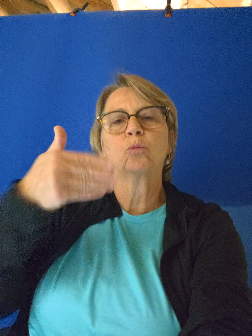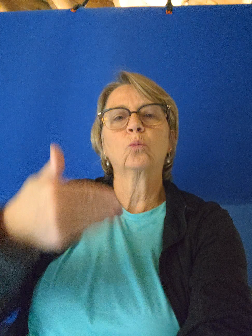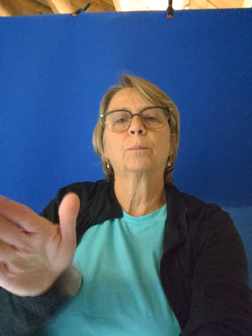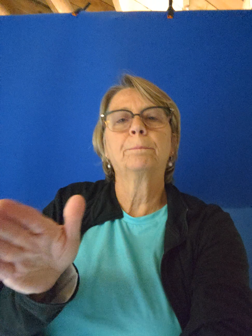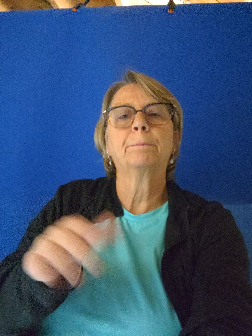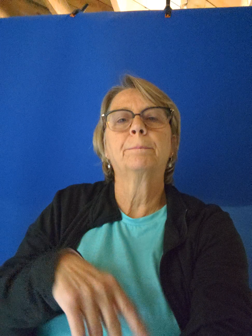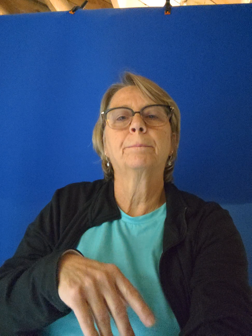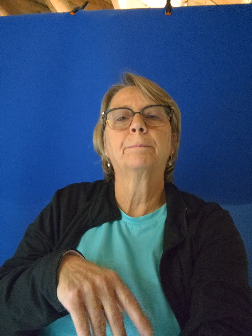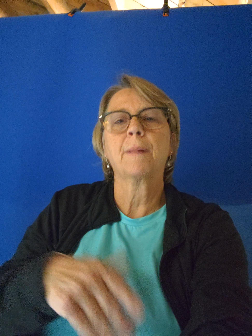bedroom